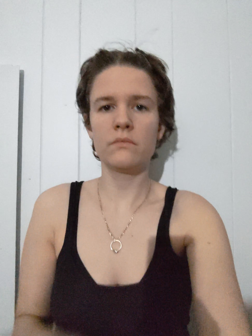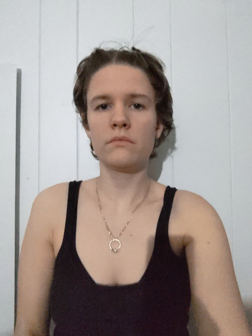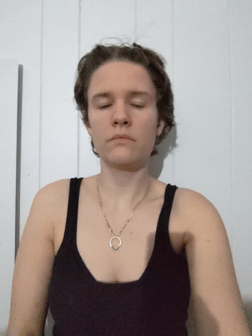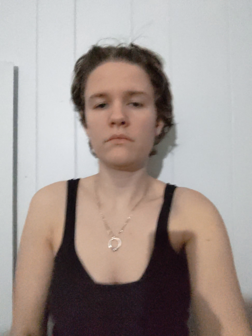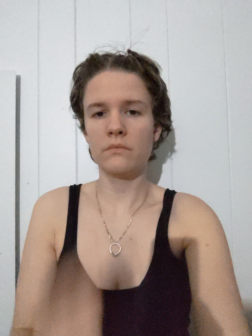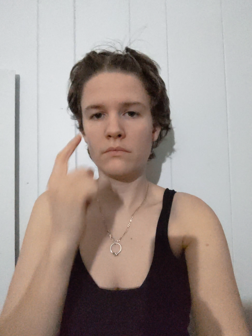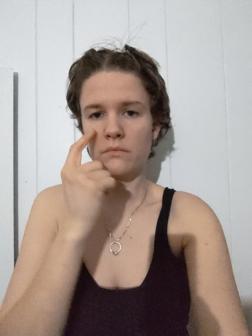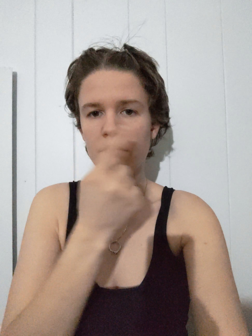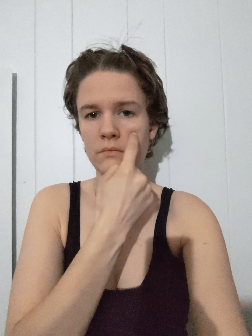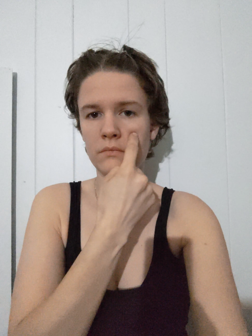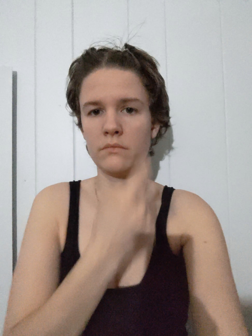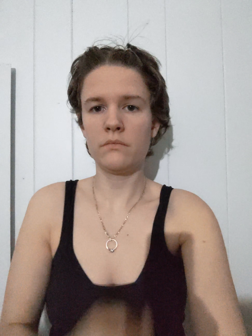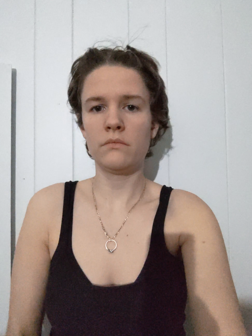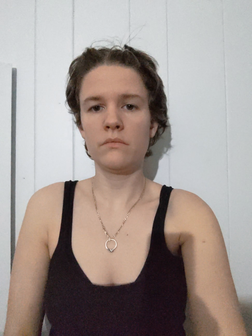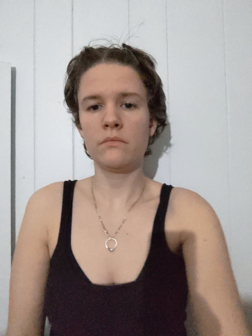eye